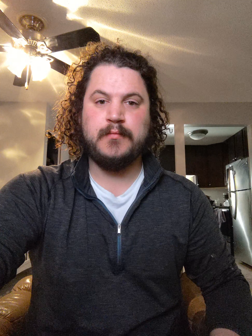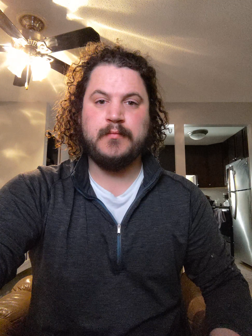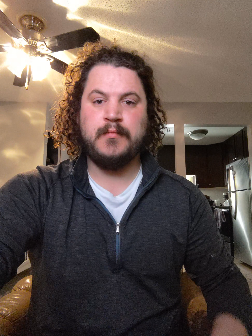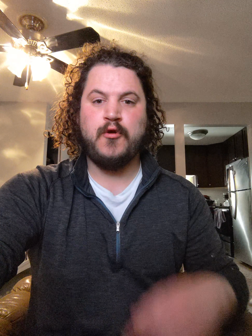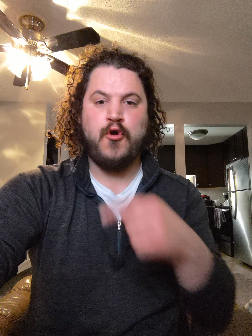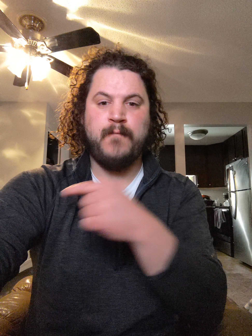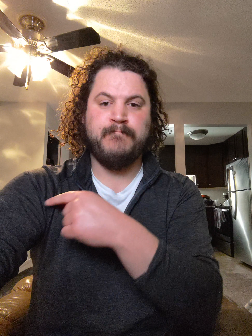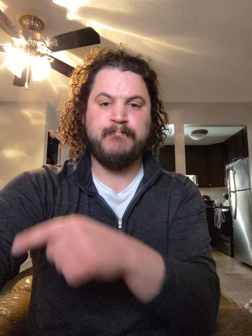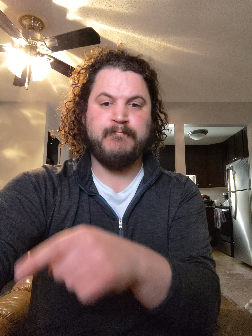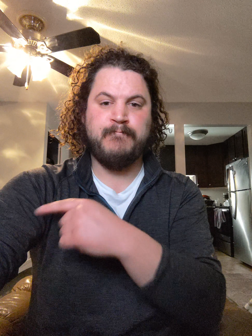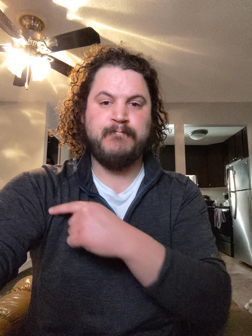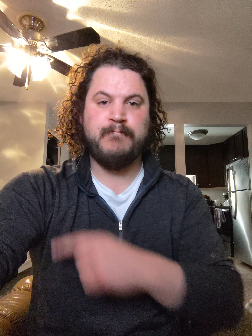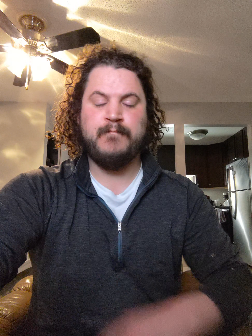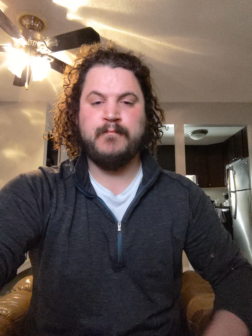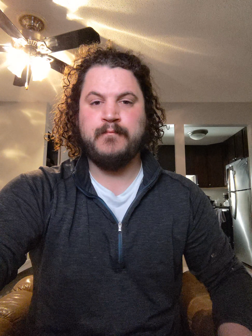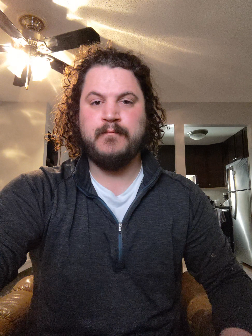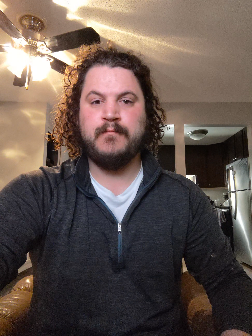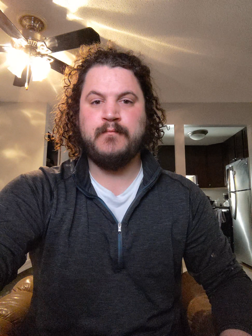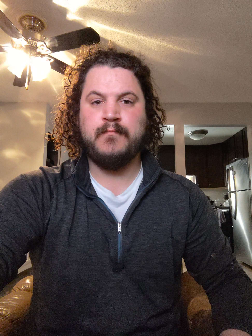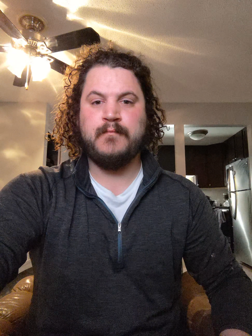arm